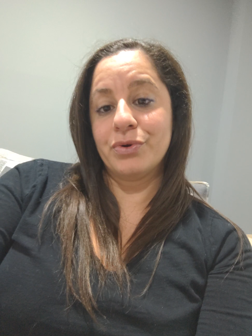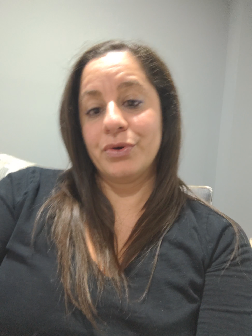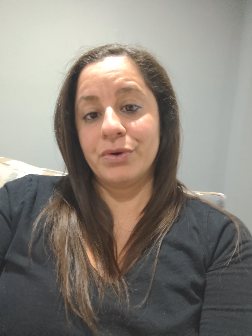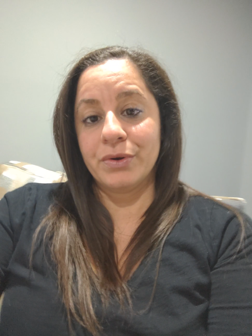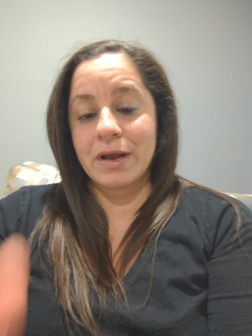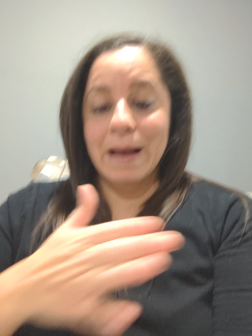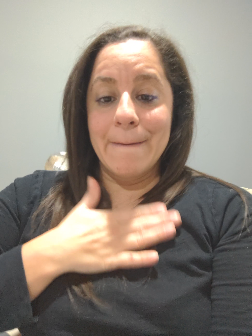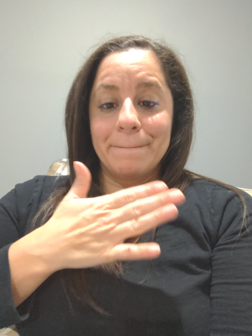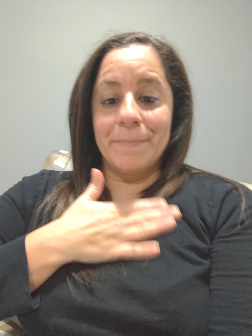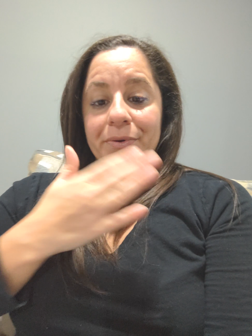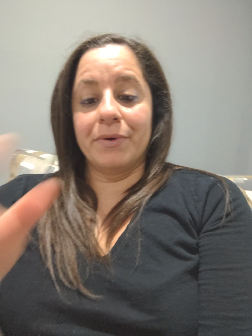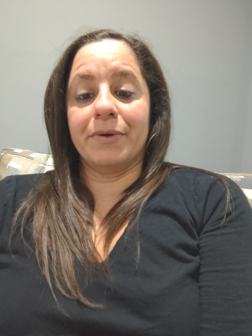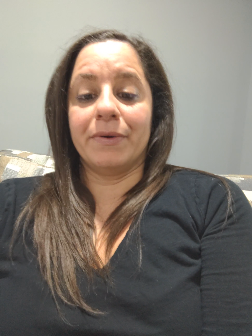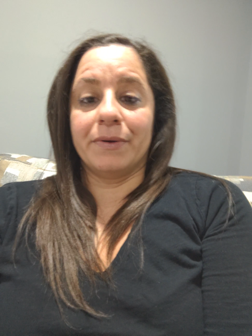happy